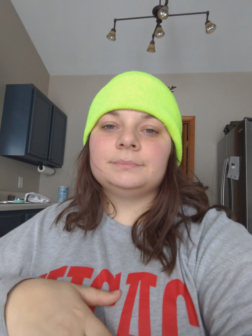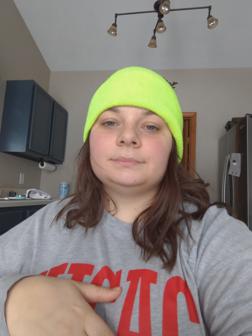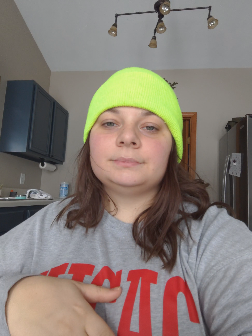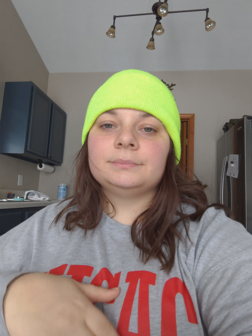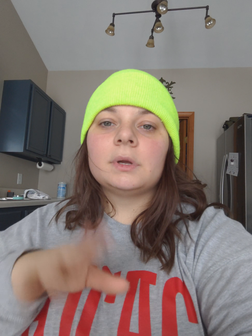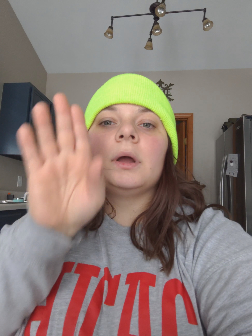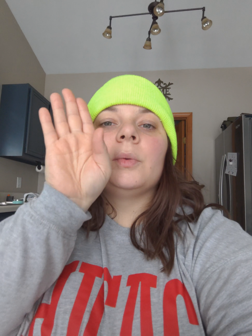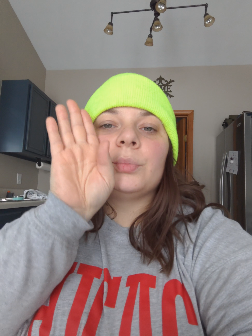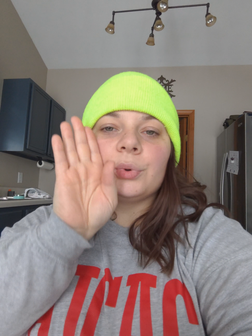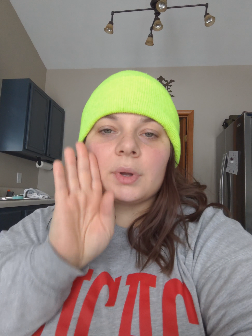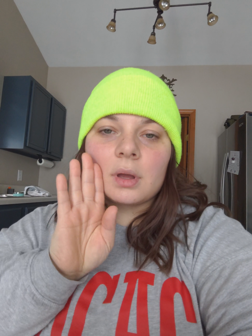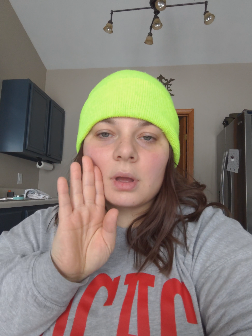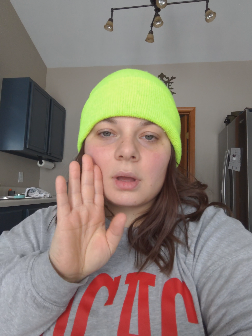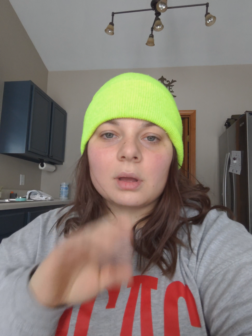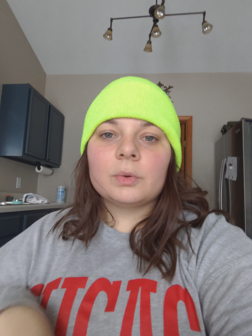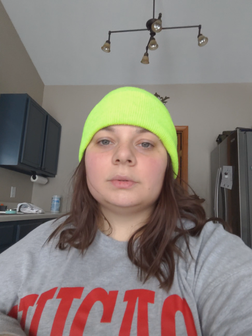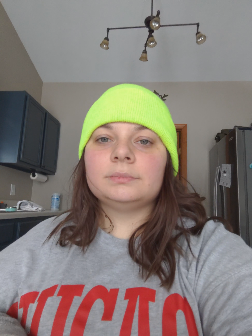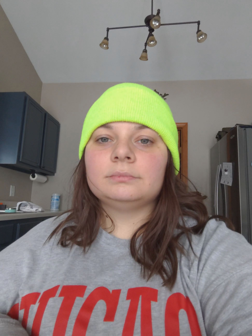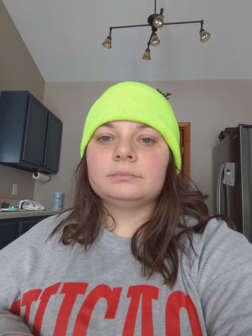brown